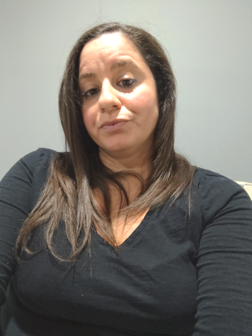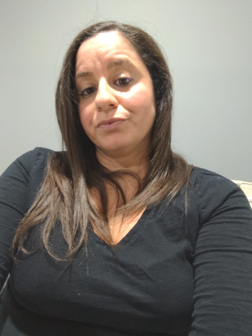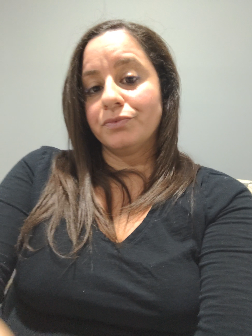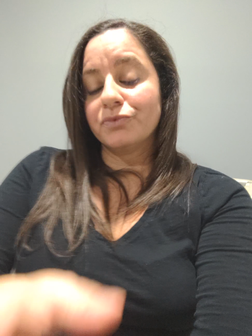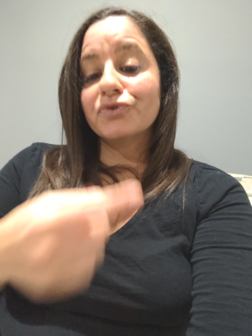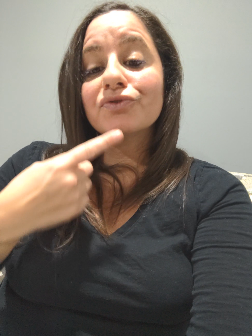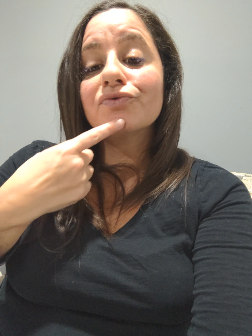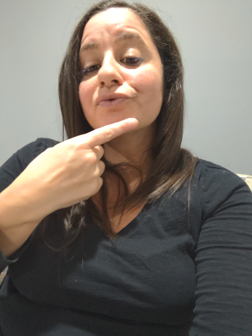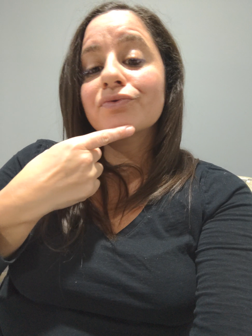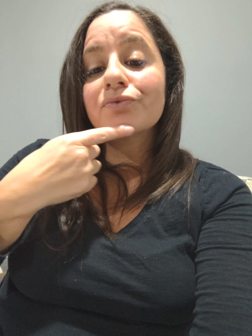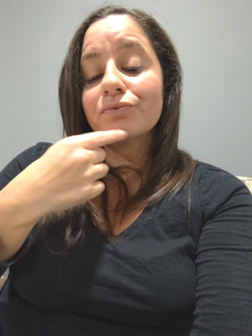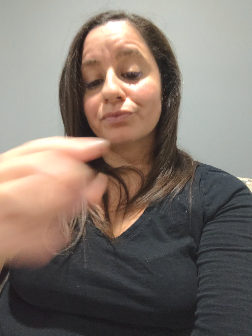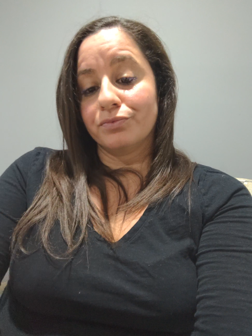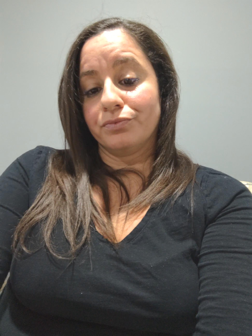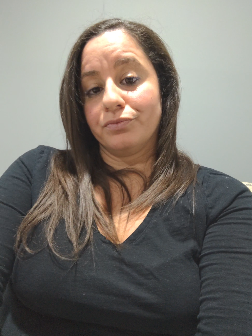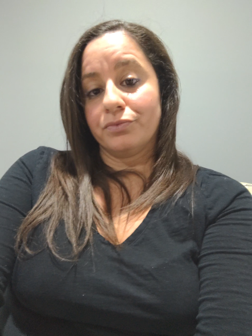chin